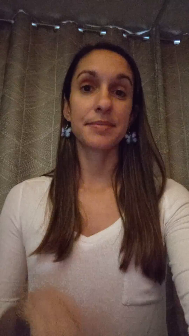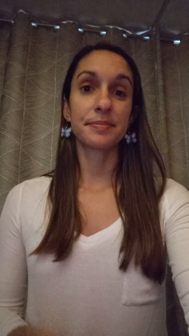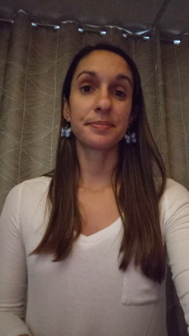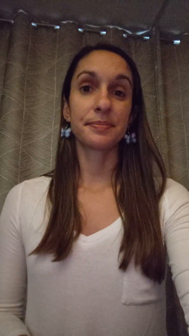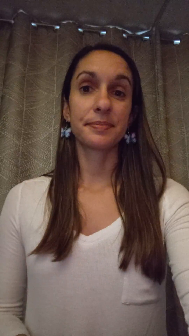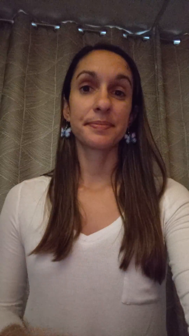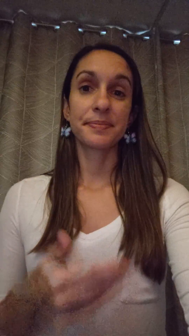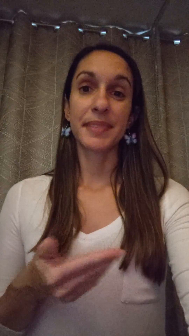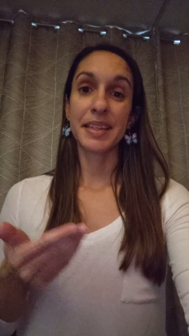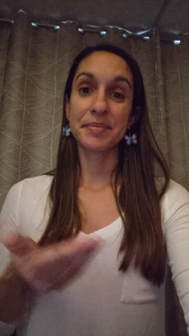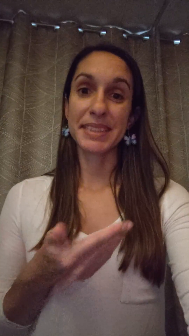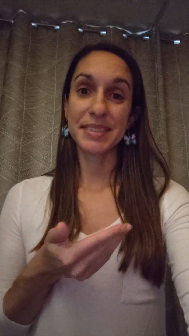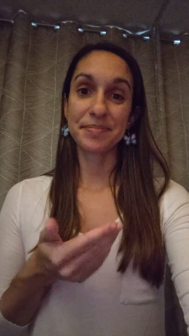baby